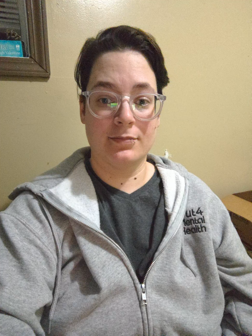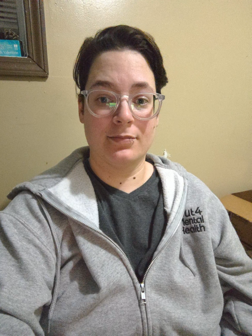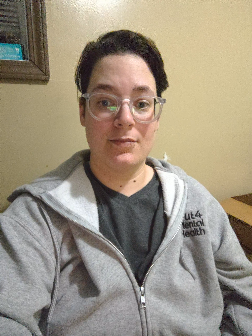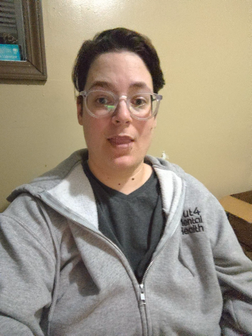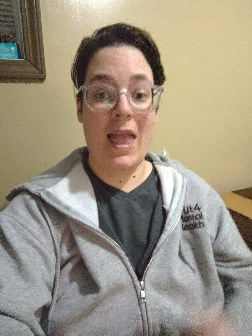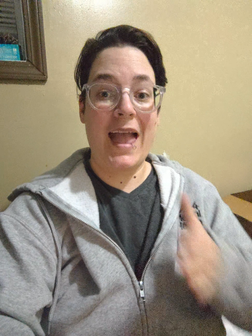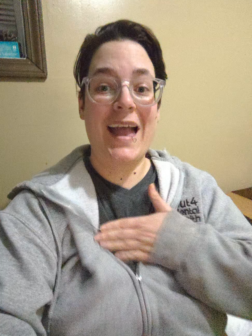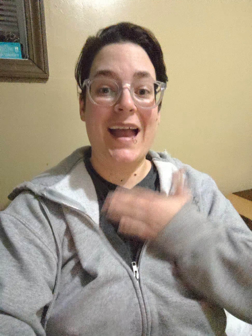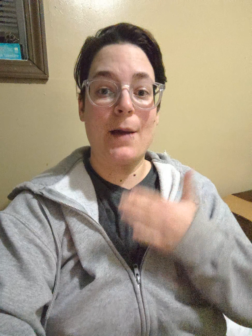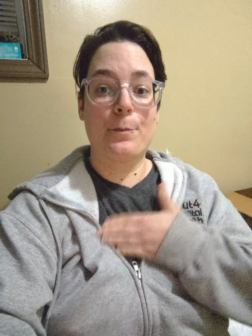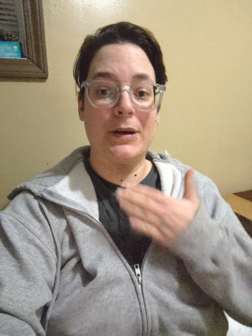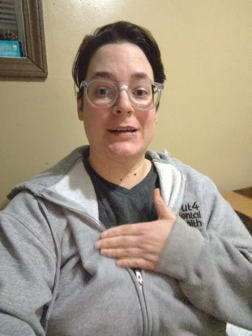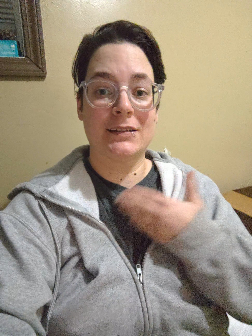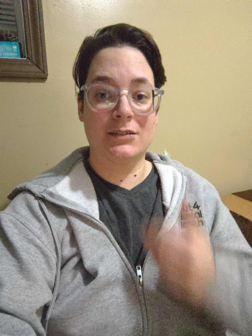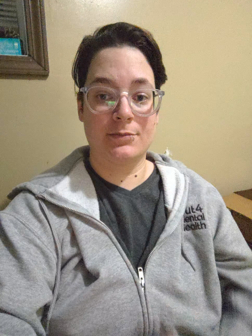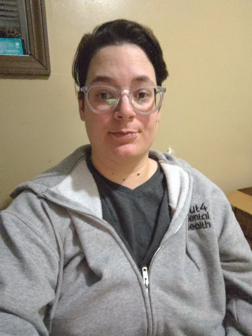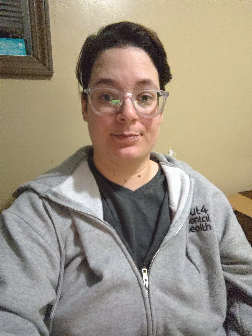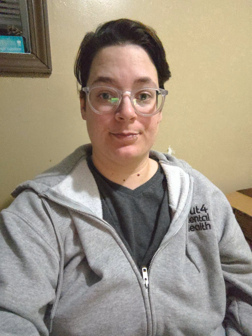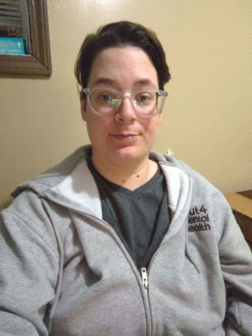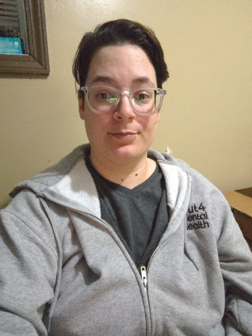happy